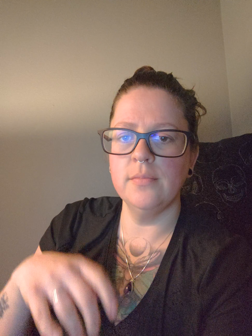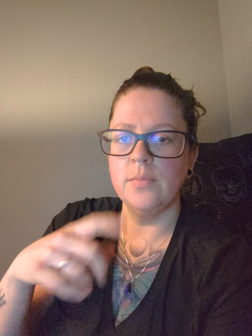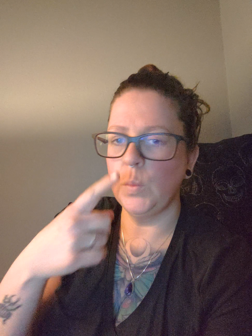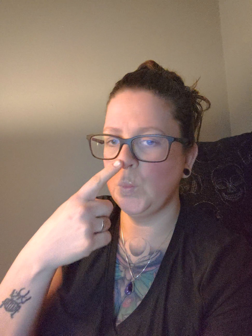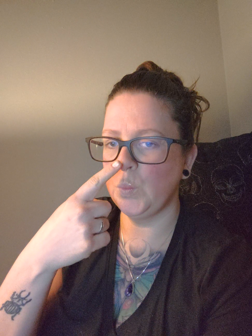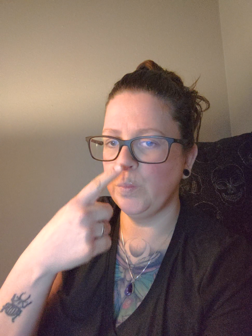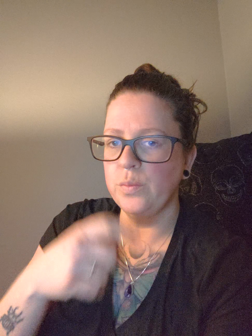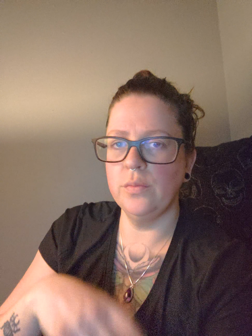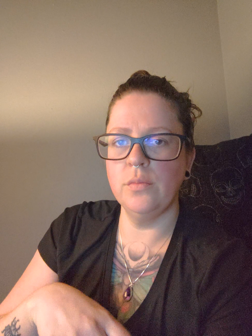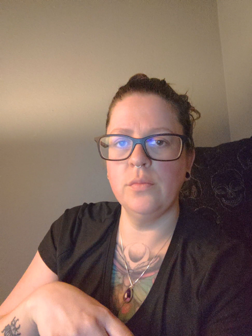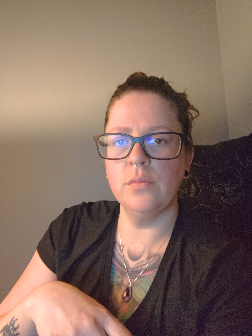nose